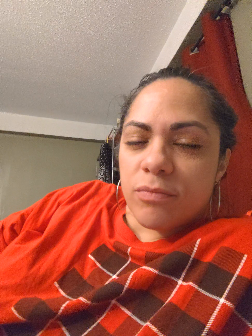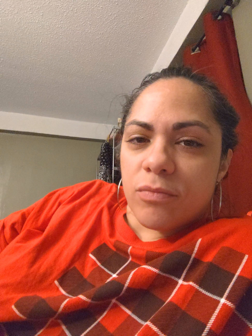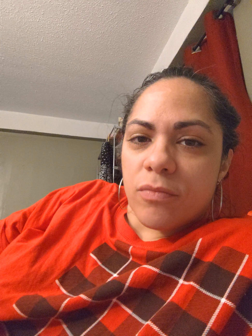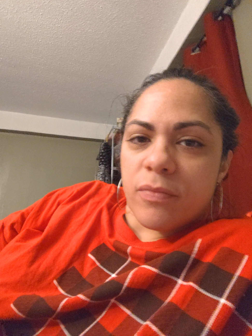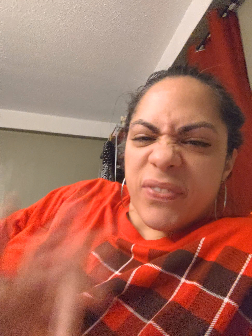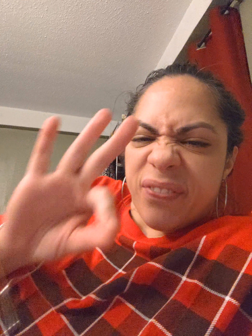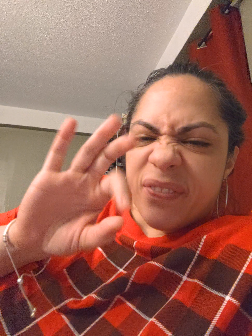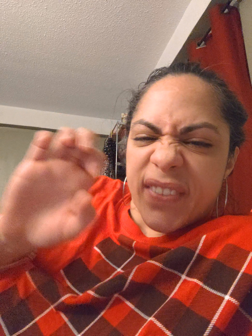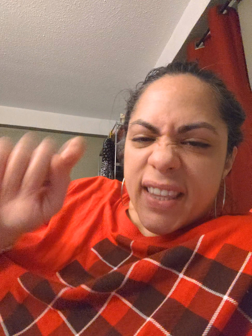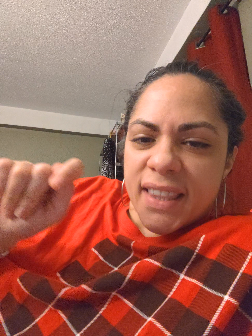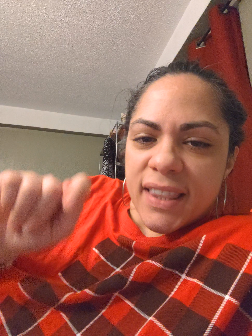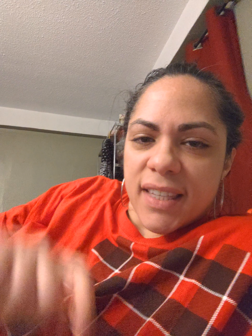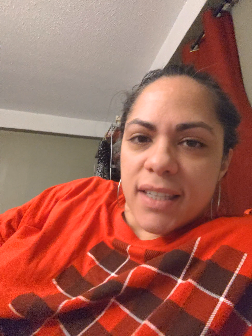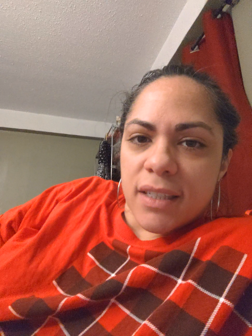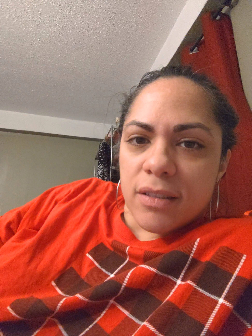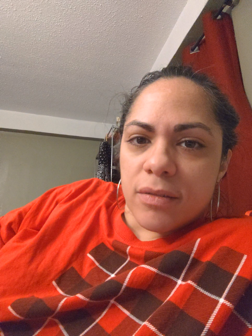feet